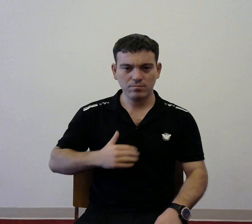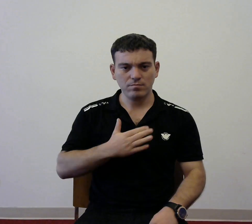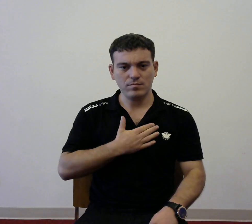mən